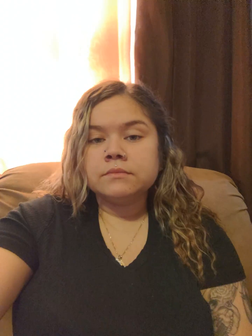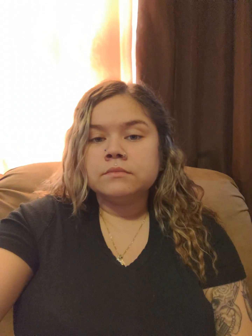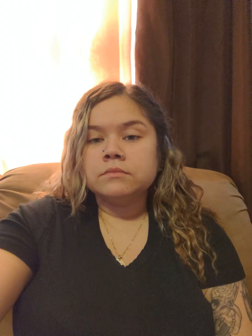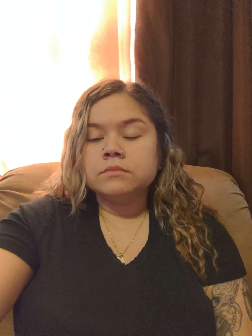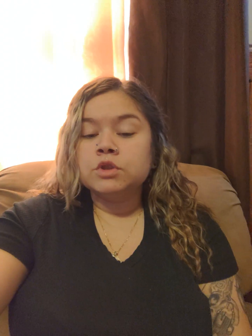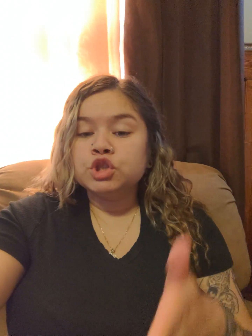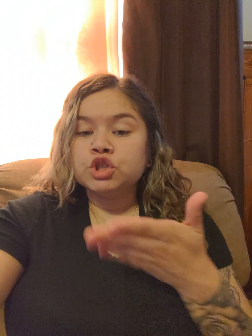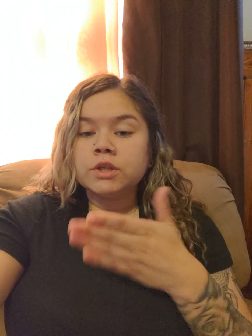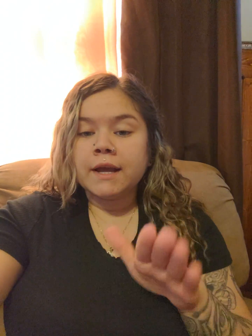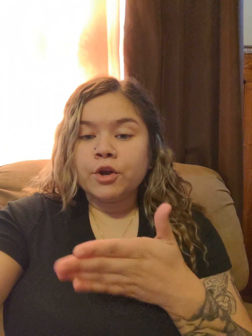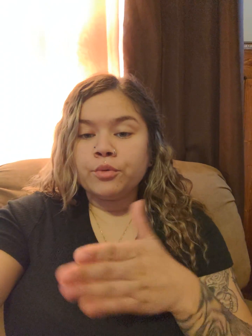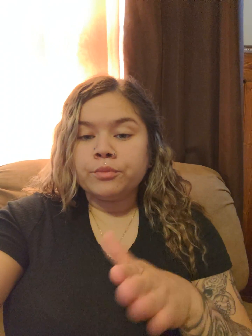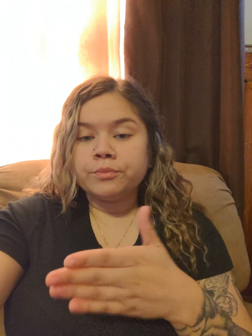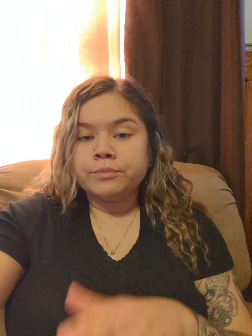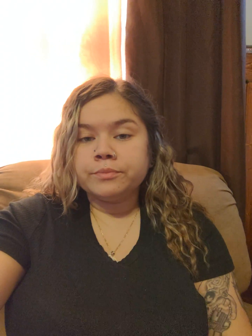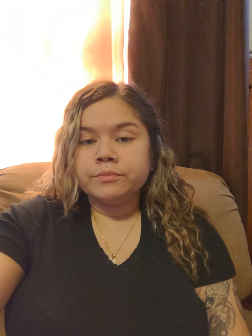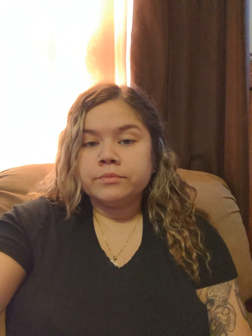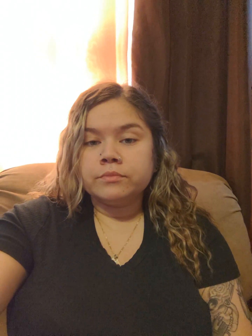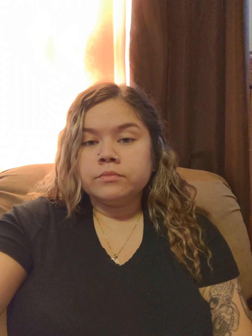share